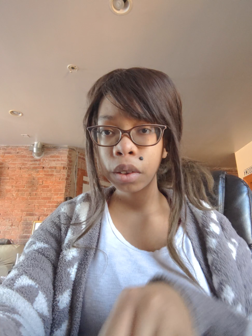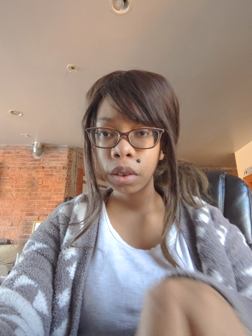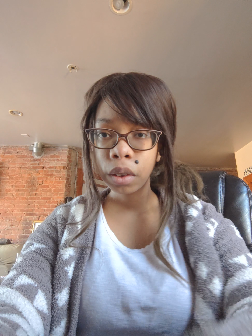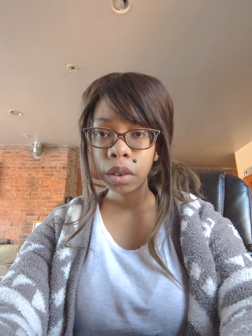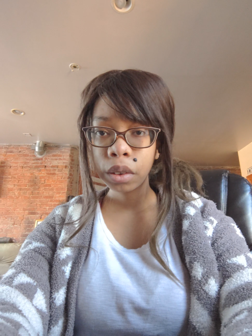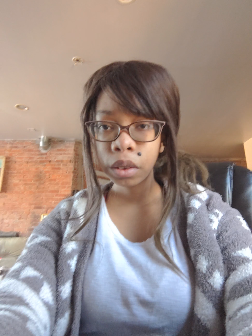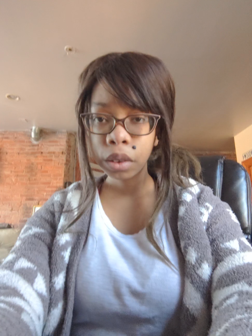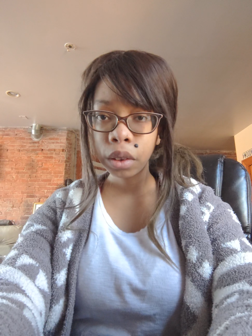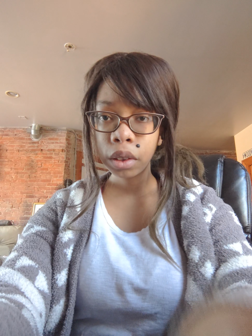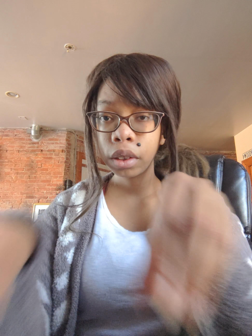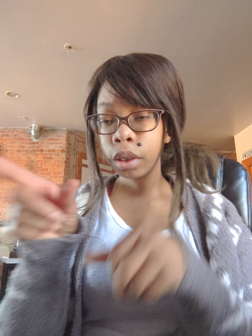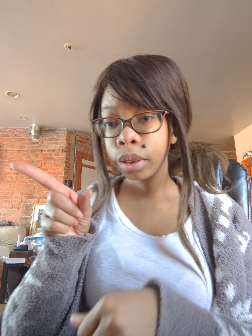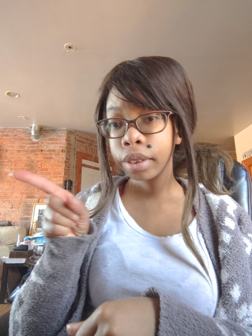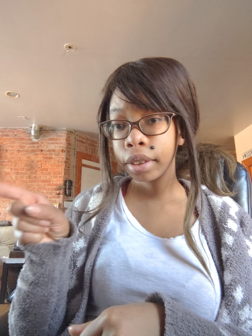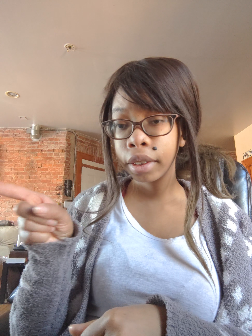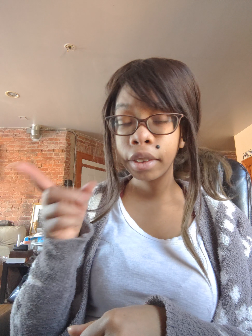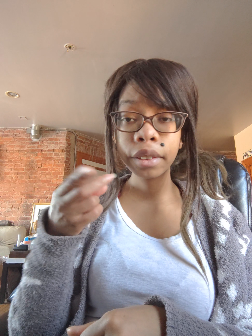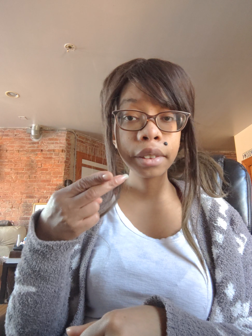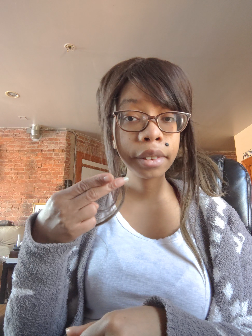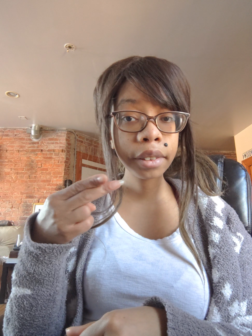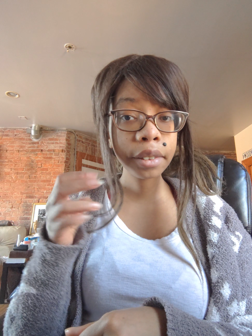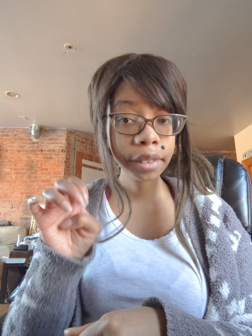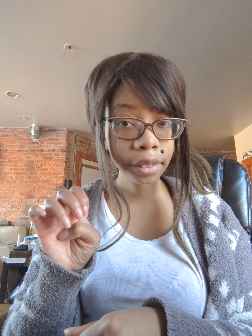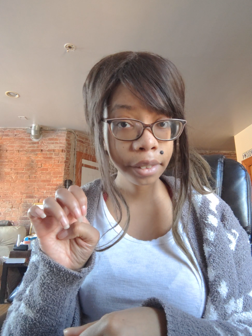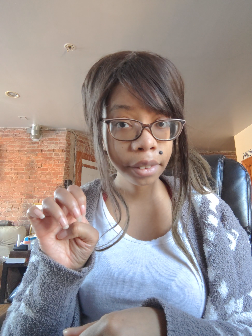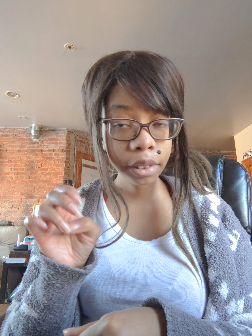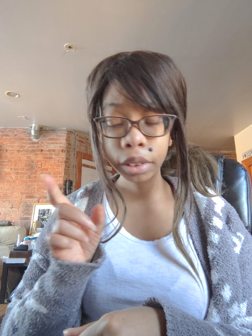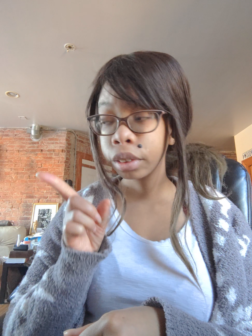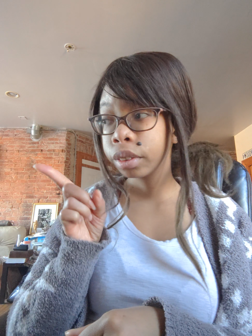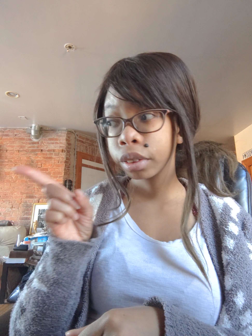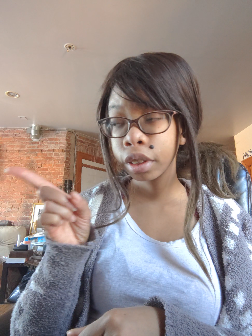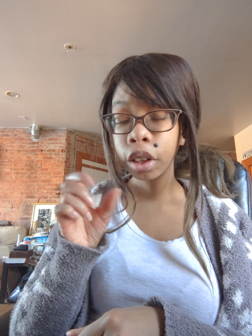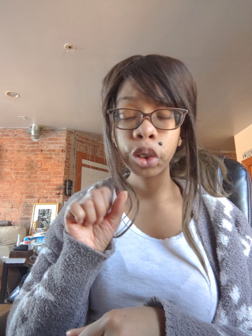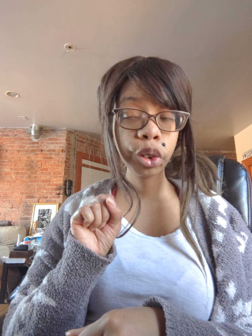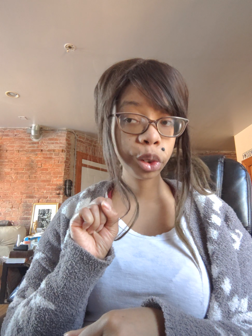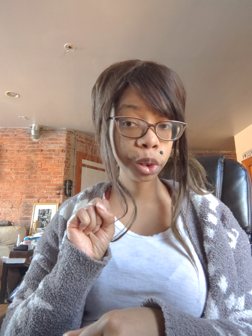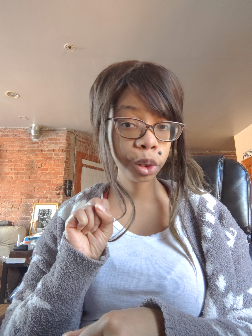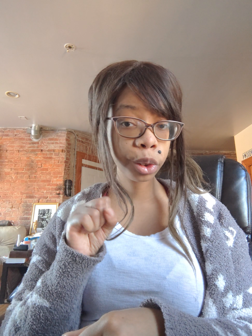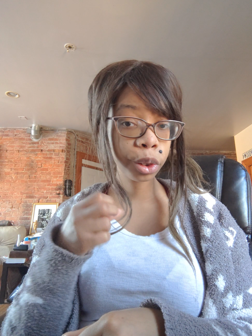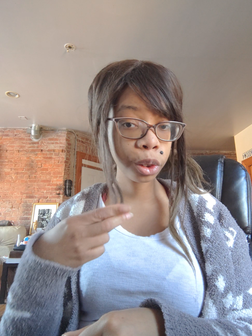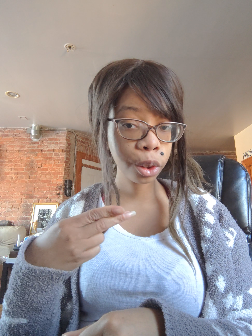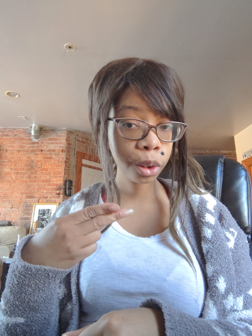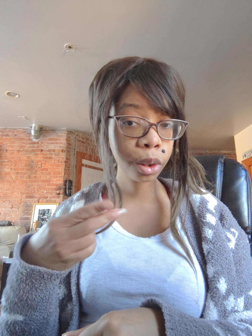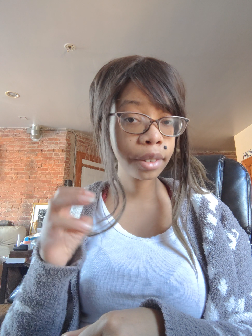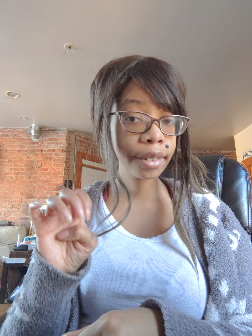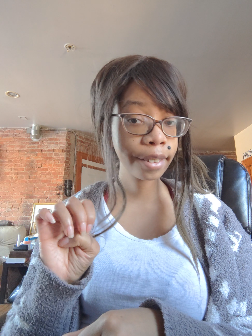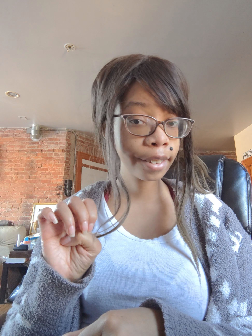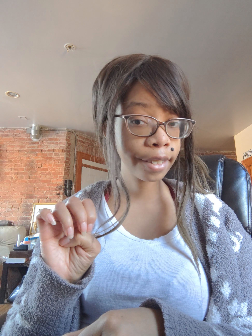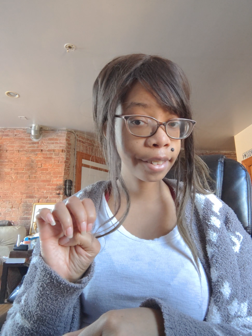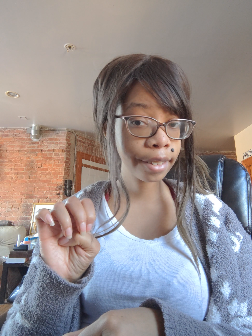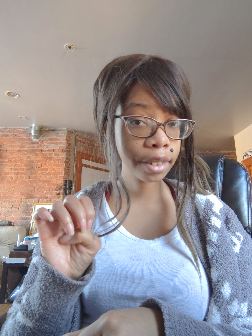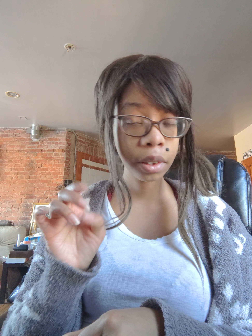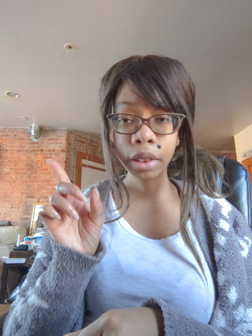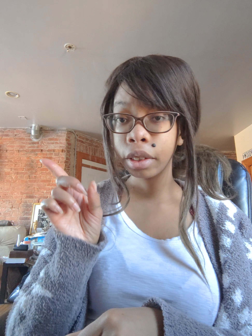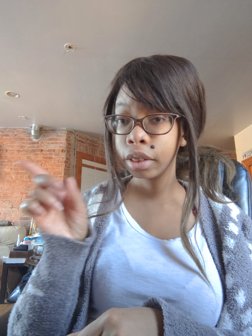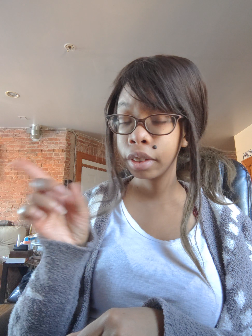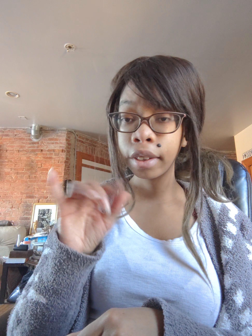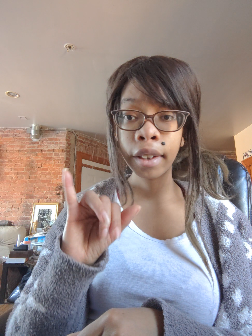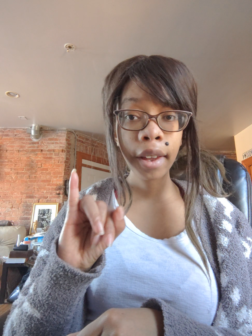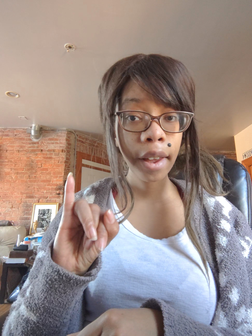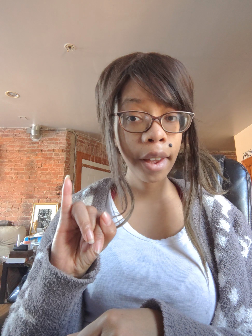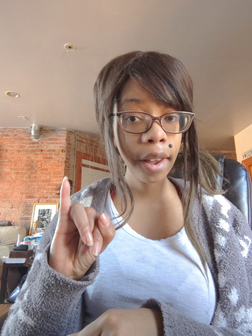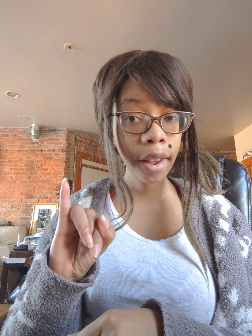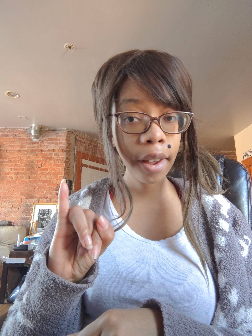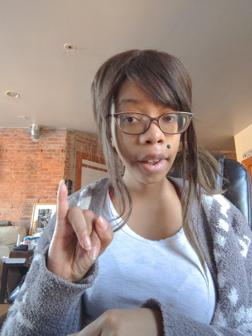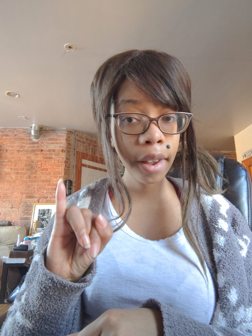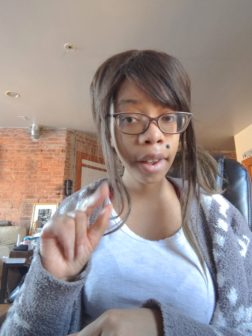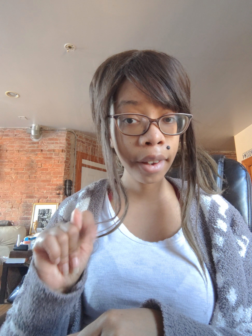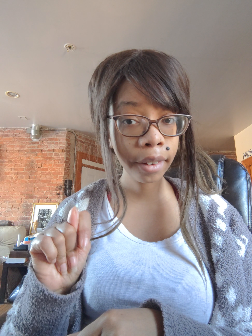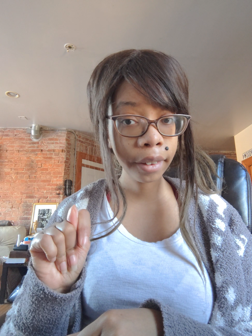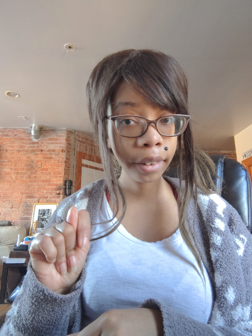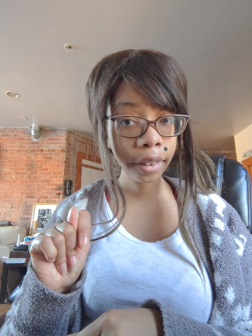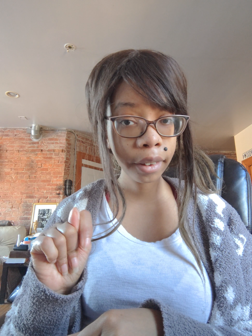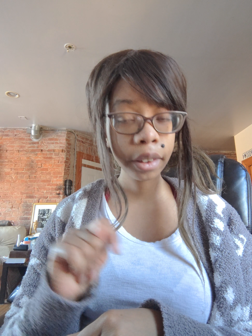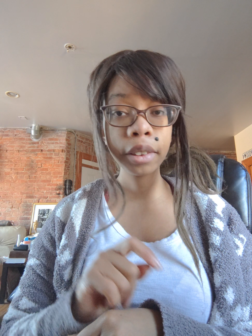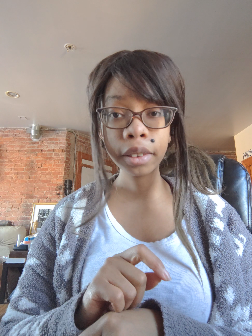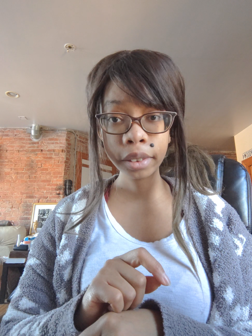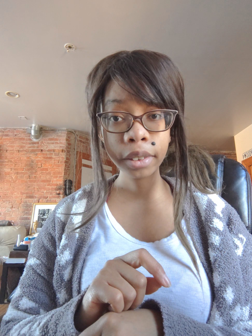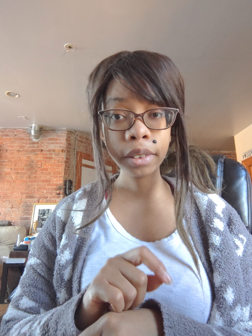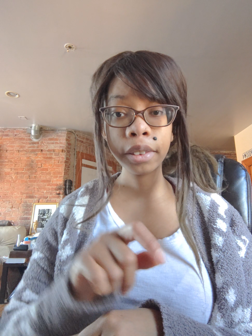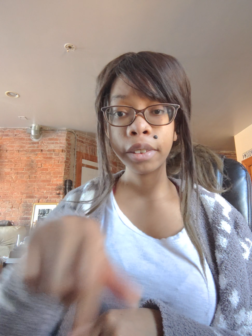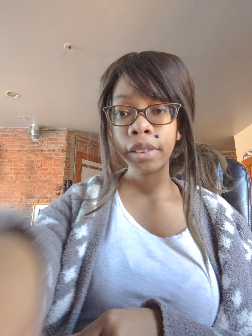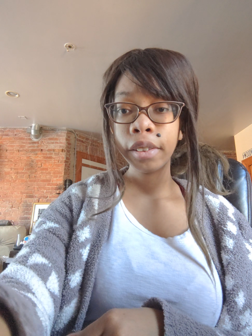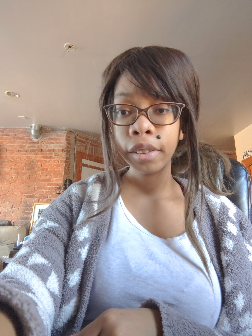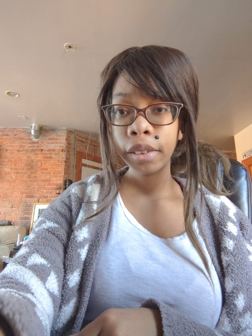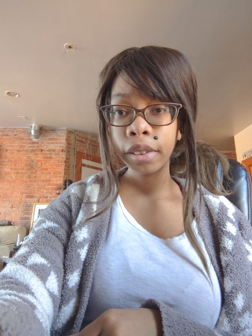he/she/it